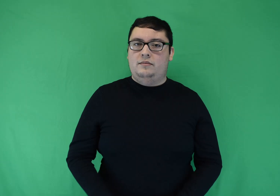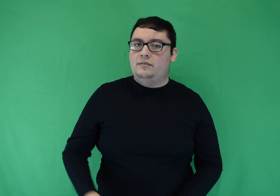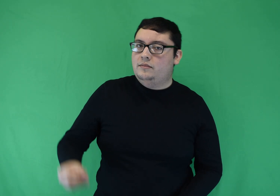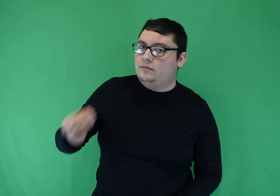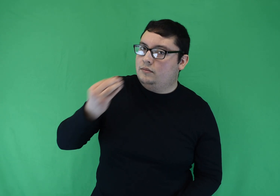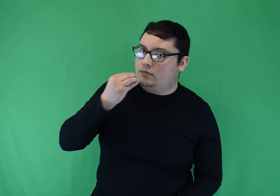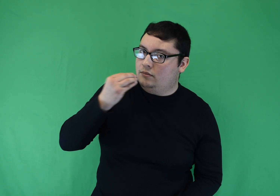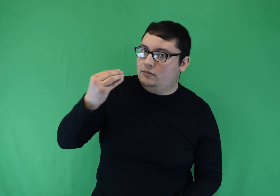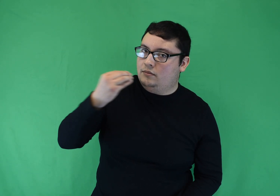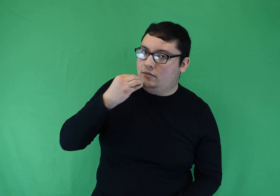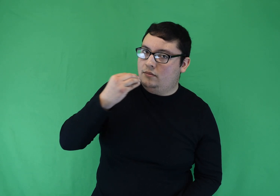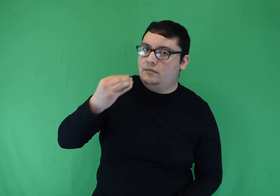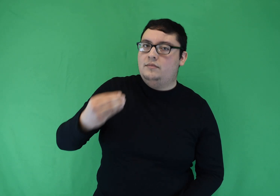comida